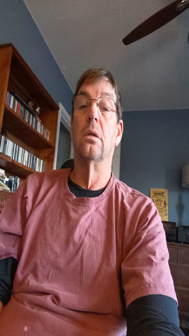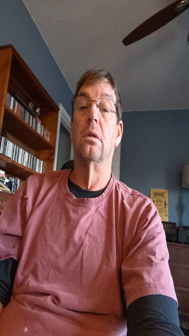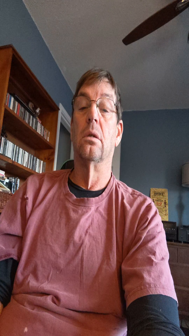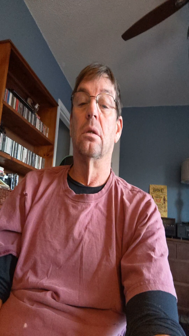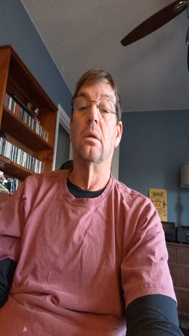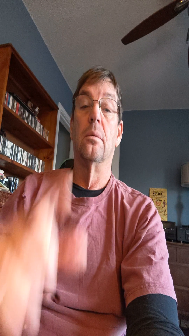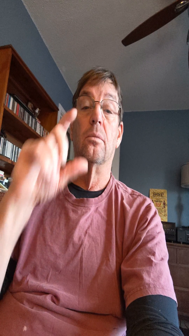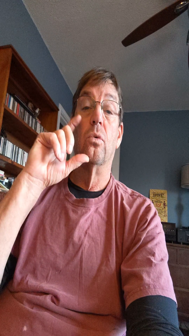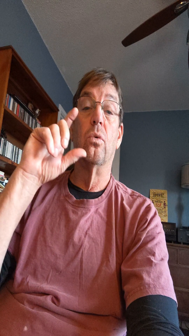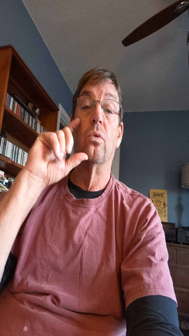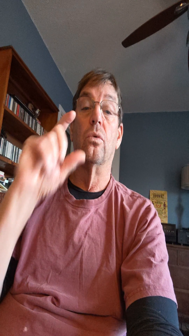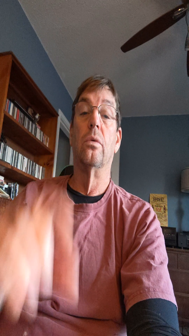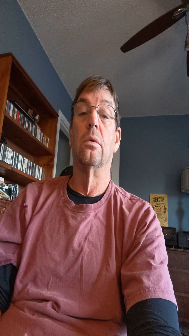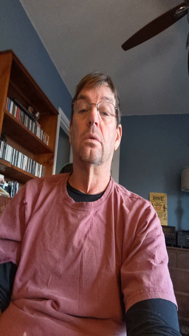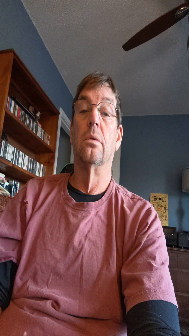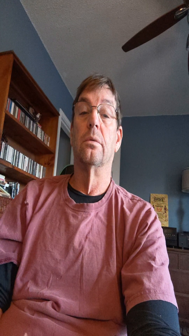moon